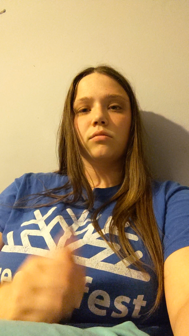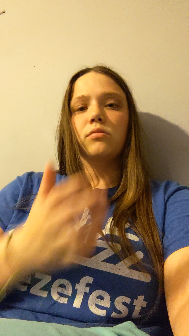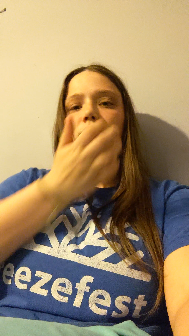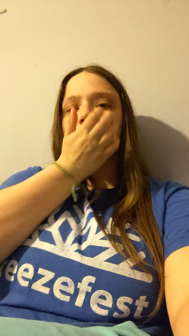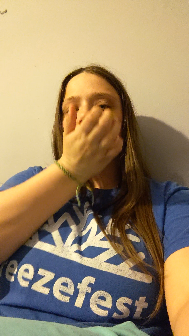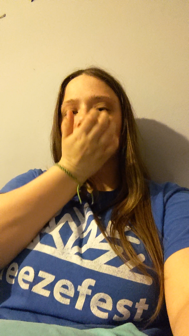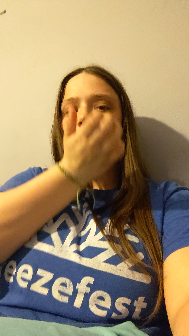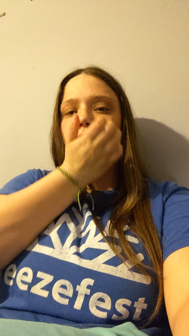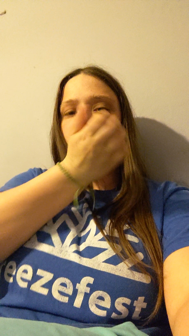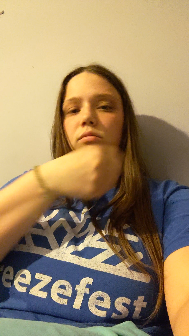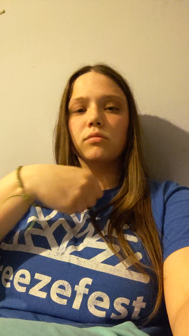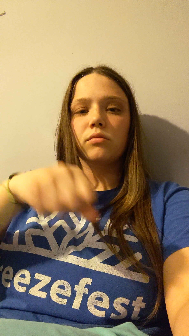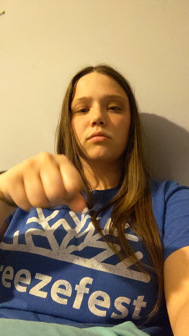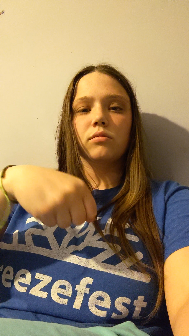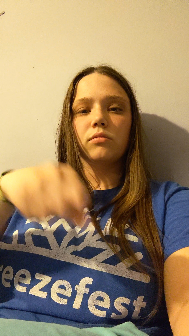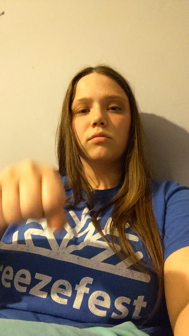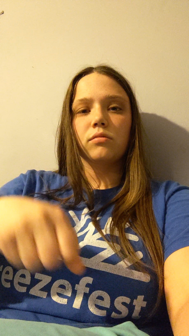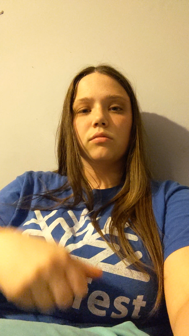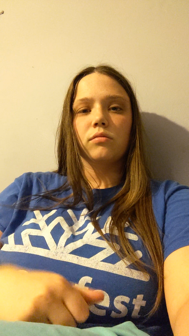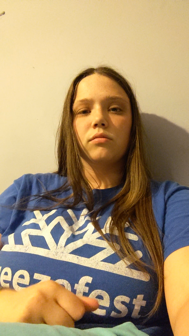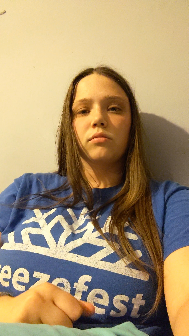lawn mower